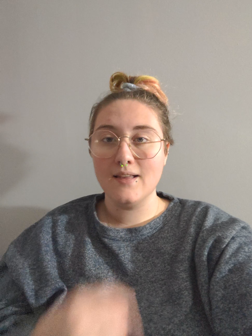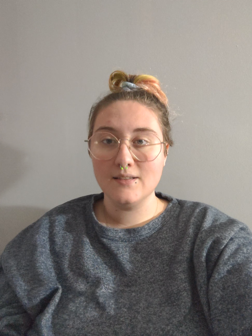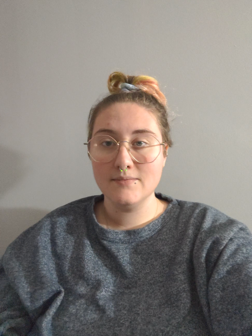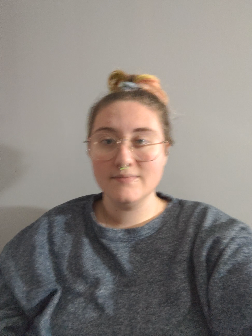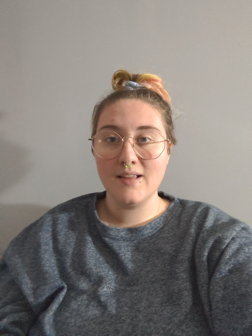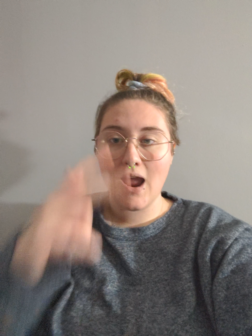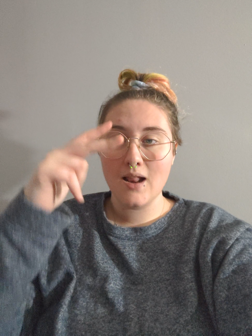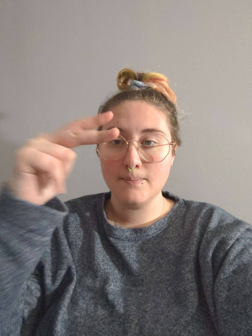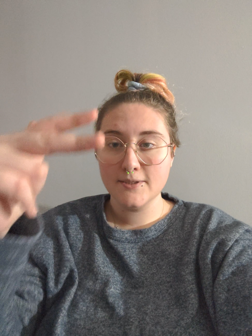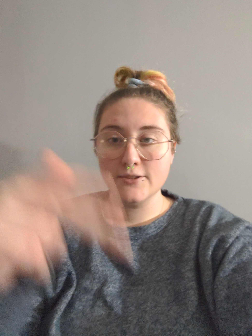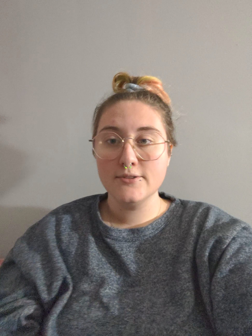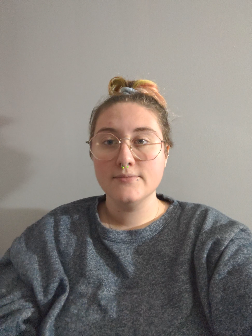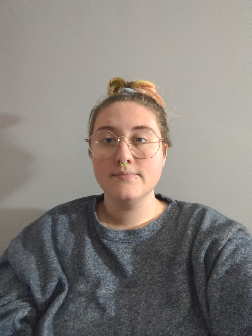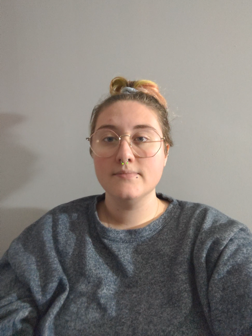helicopter